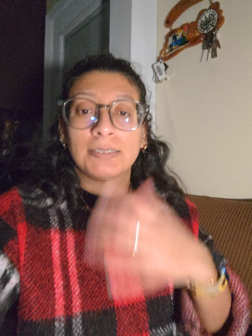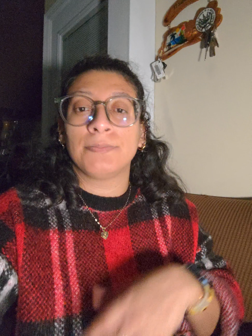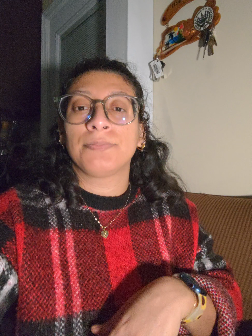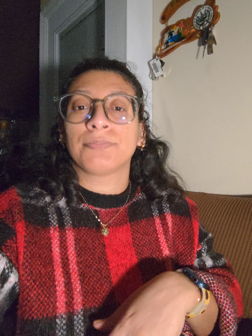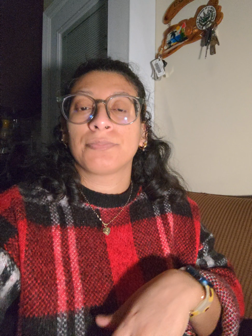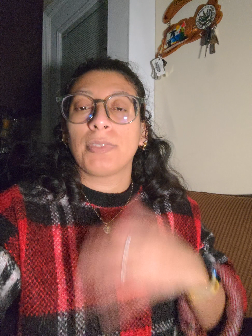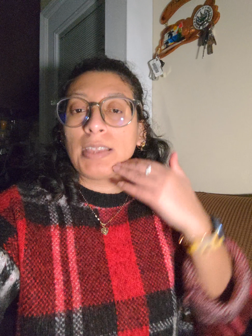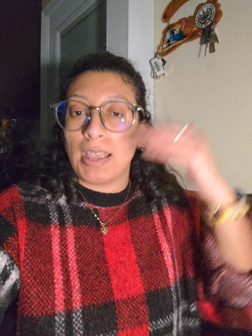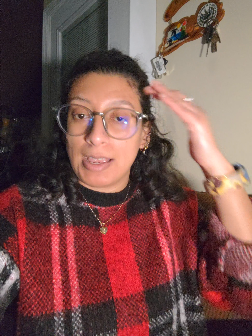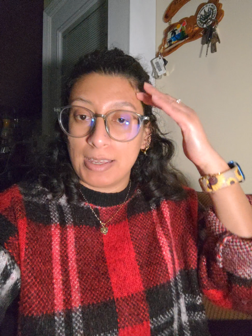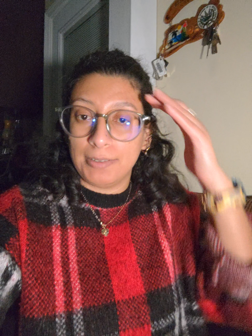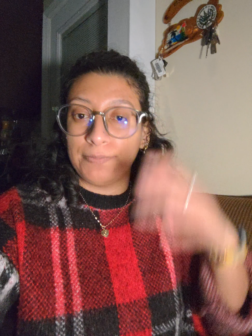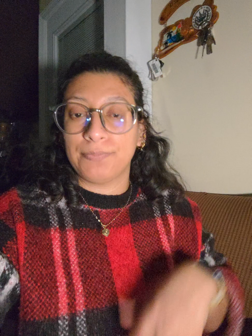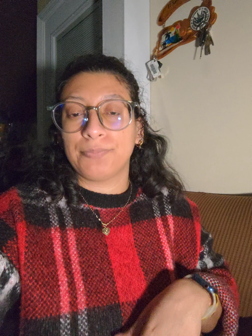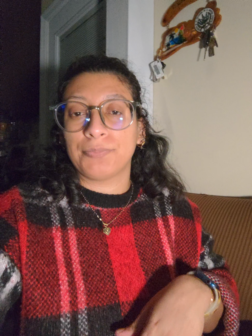head